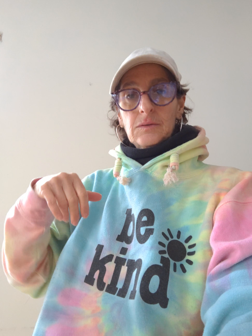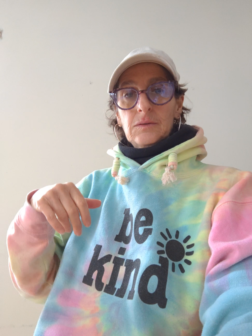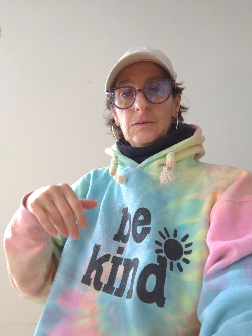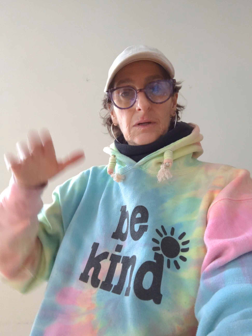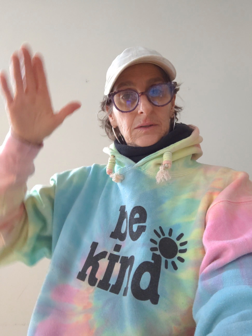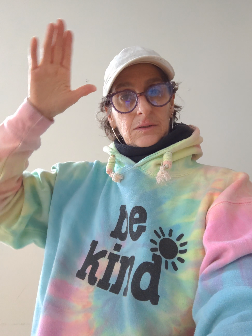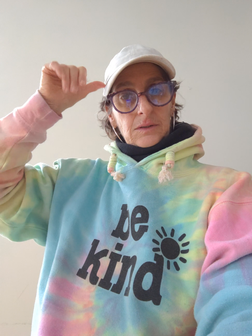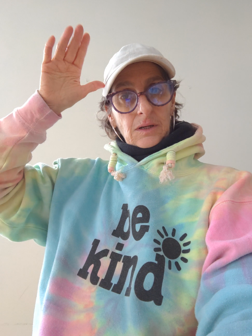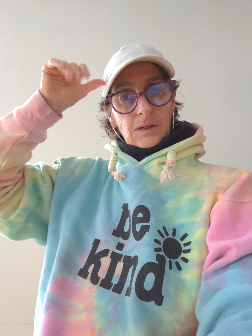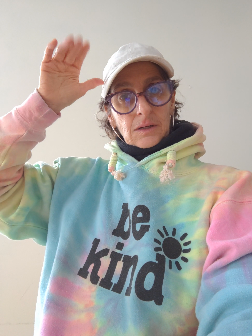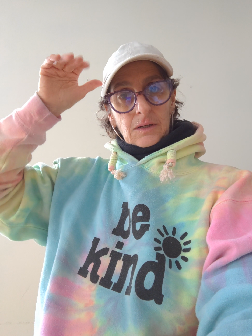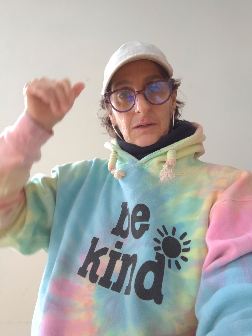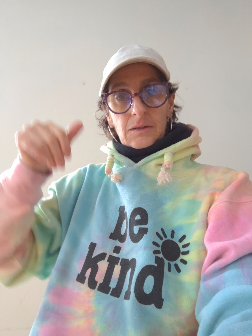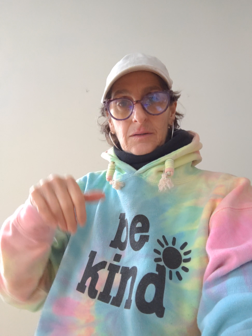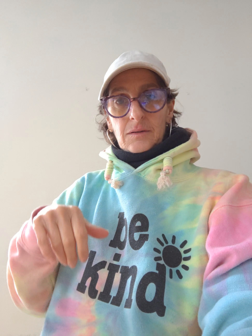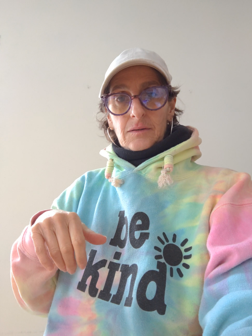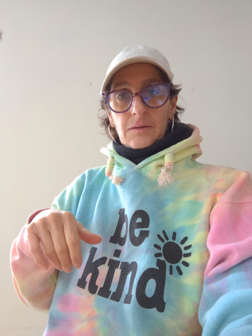donkey